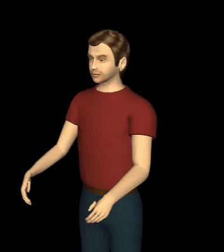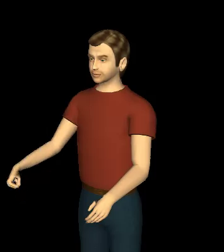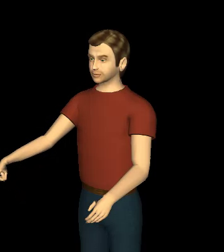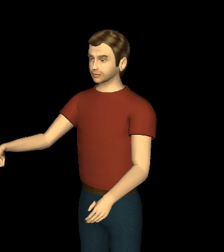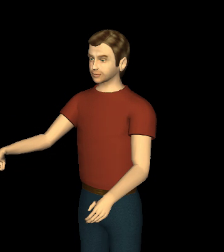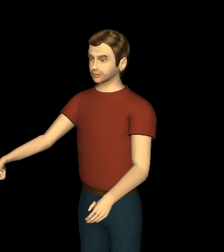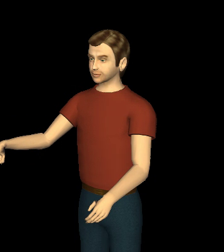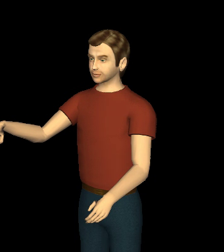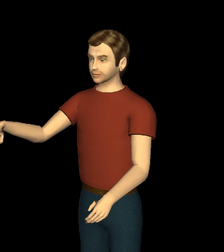أمتعة